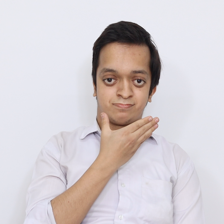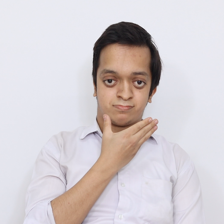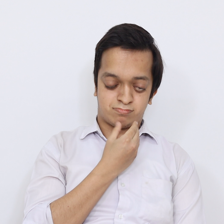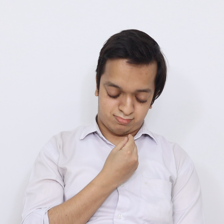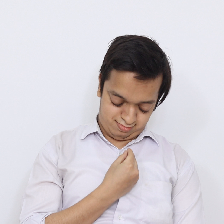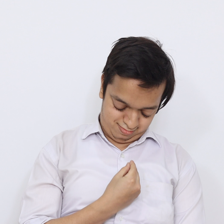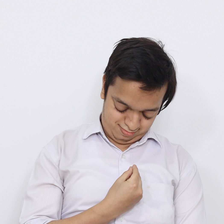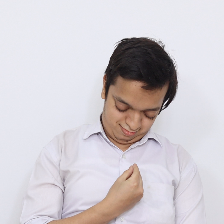sad